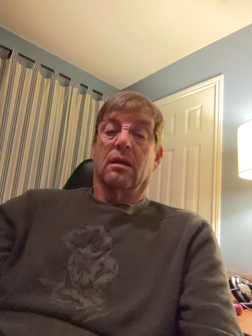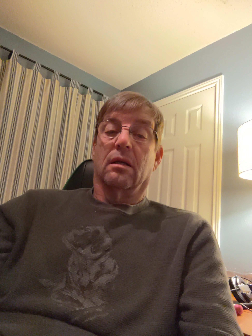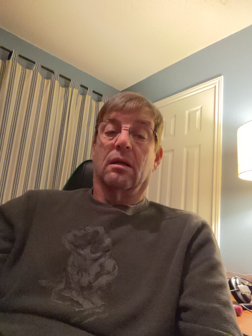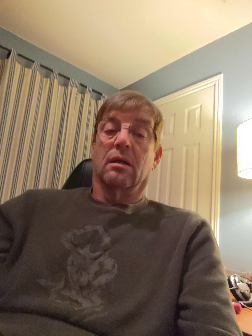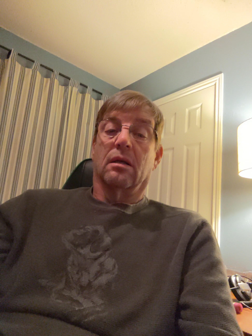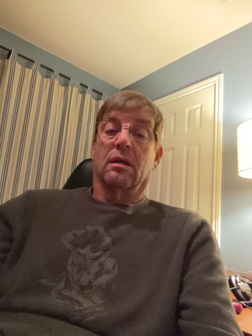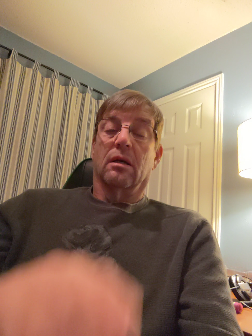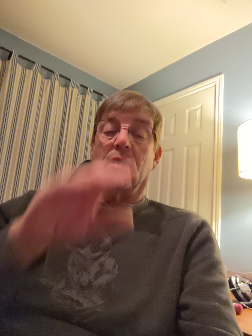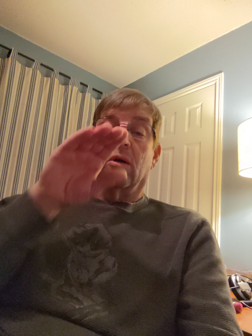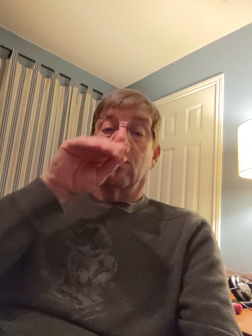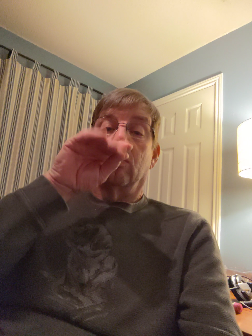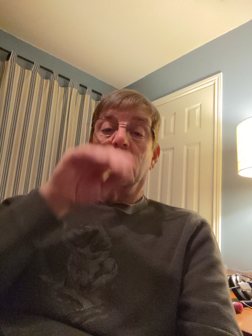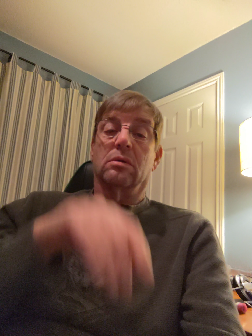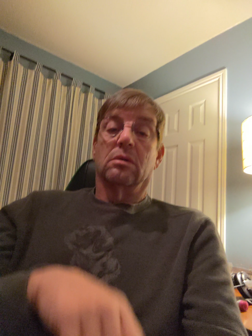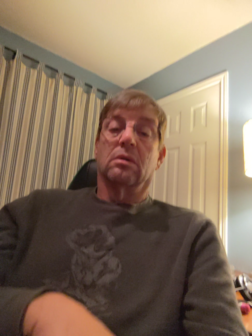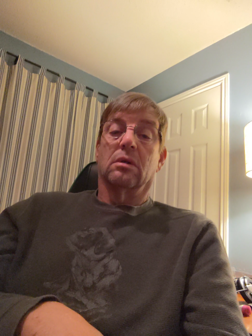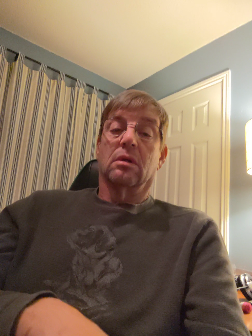goose